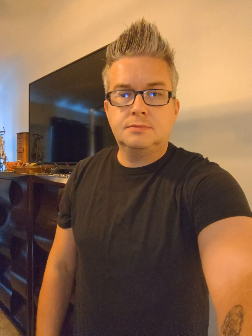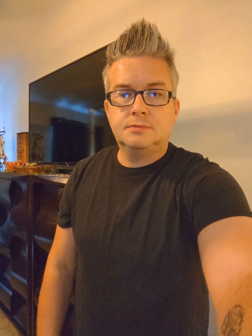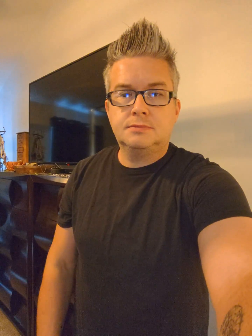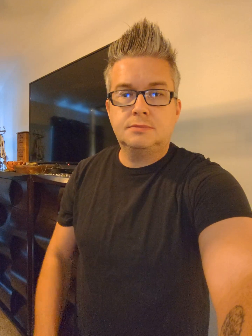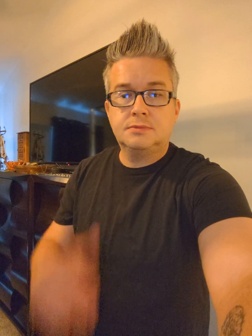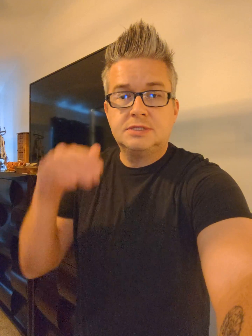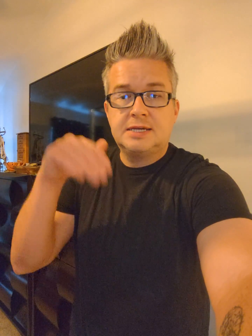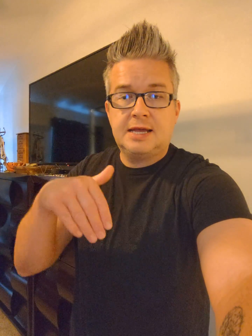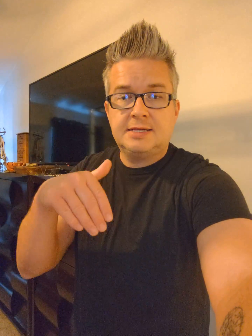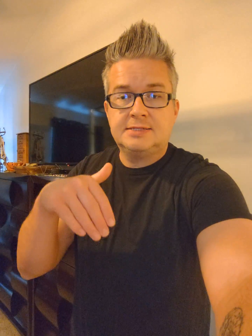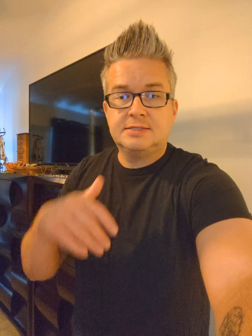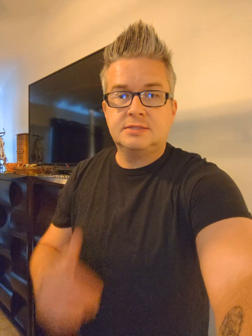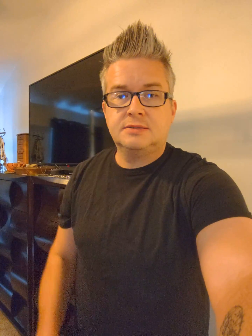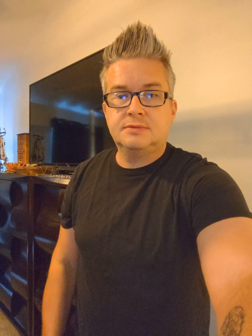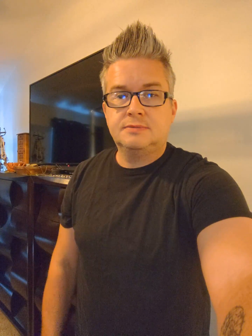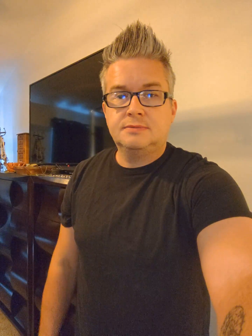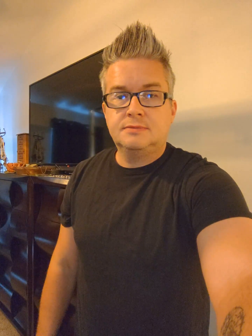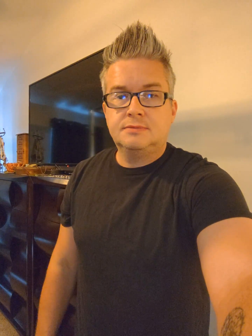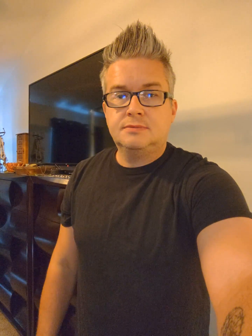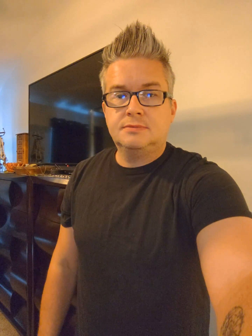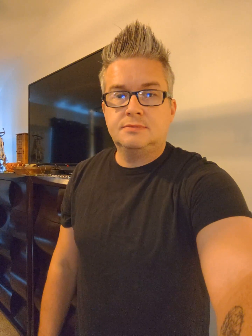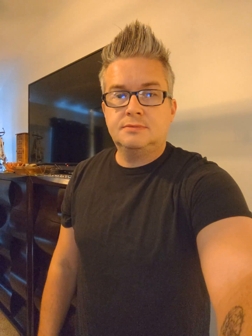night night